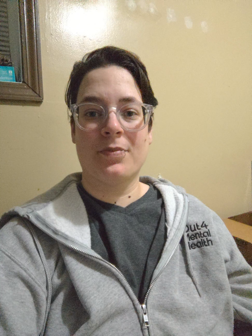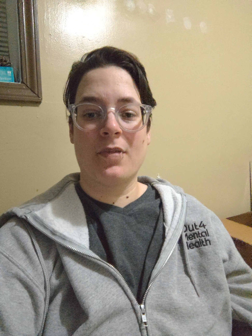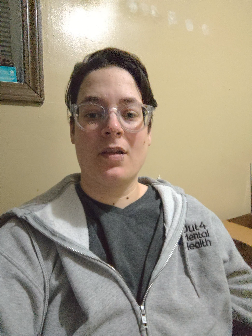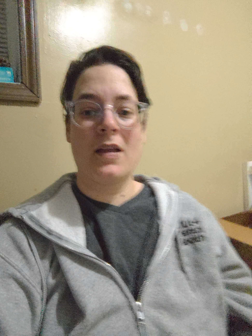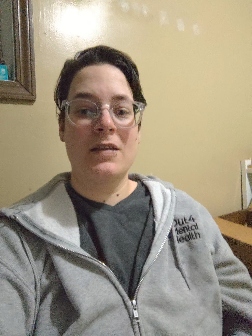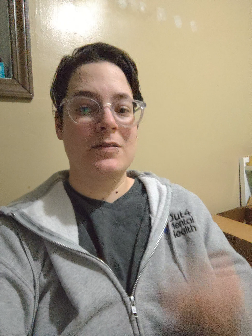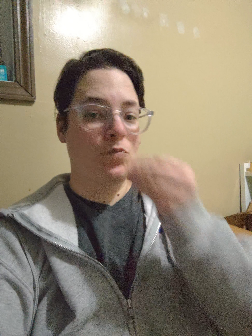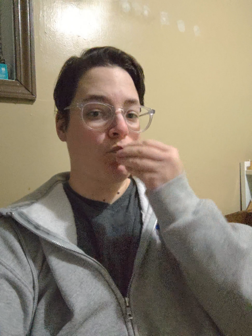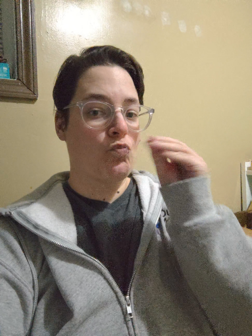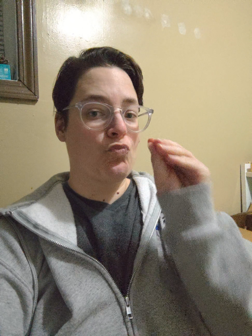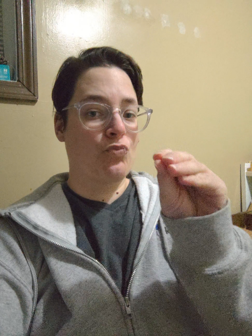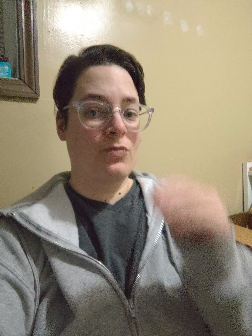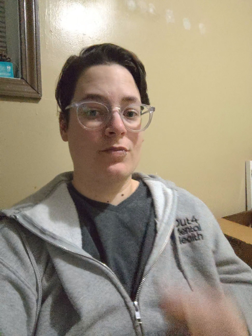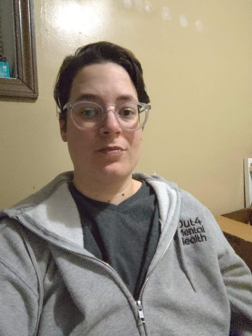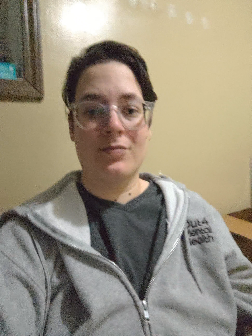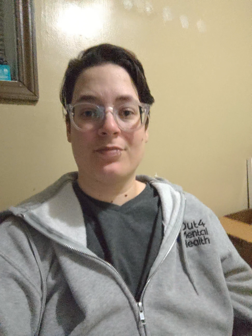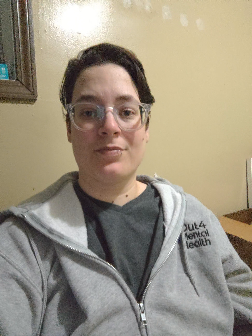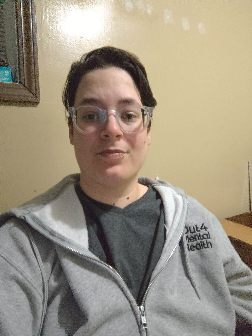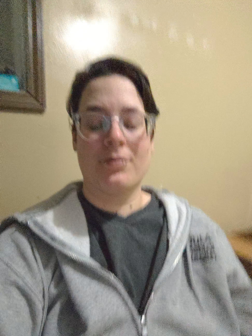kiss